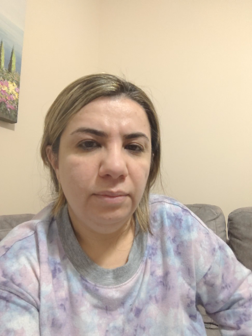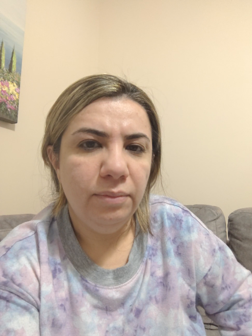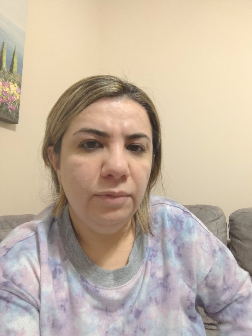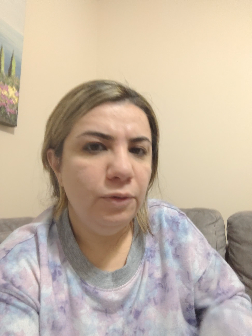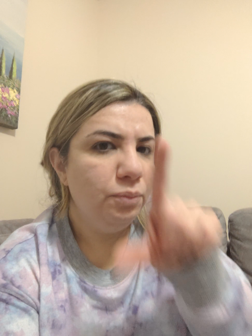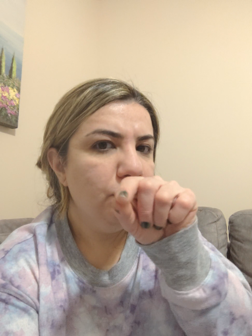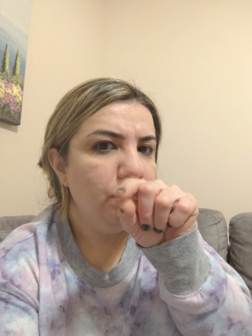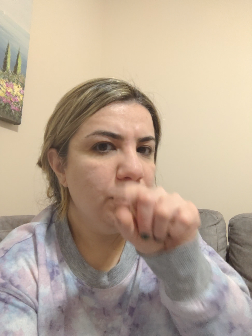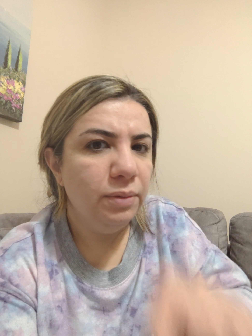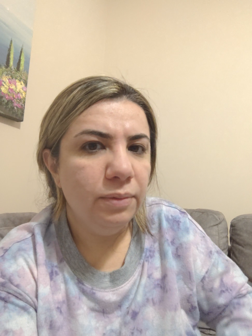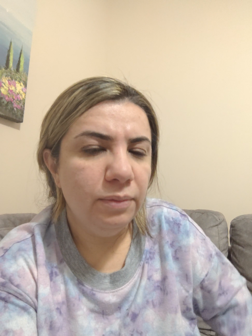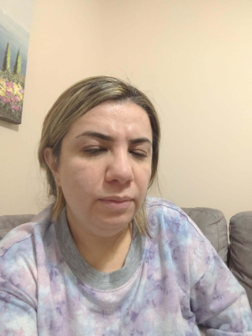bird